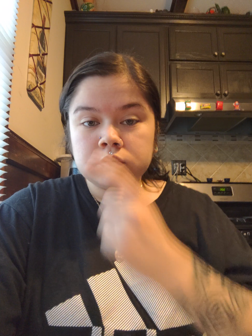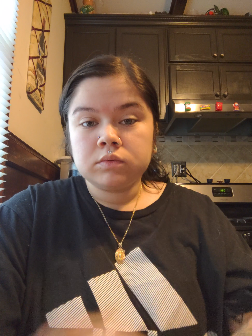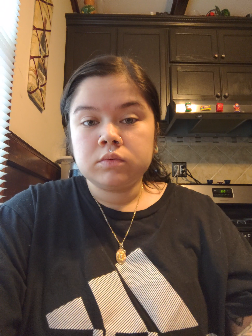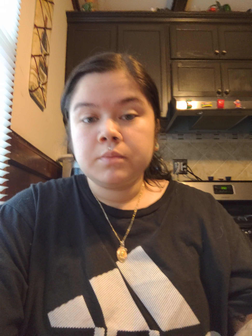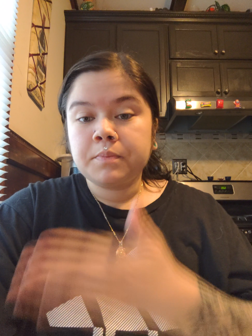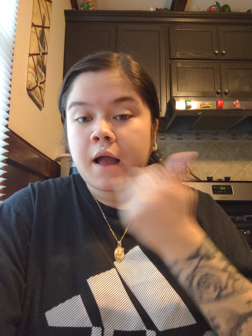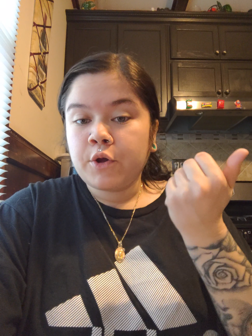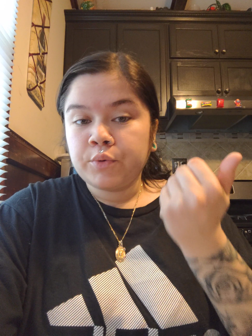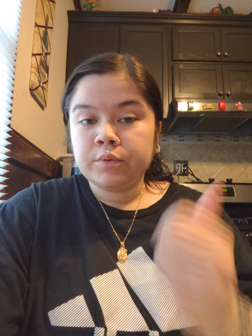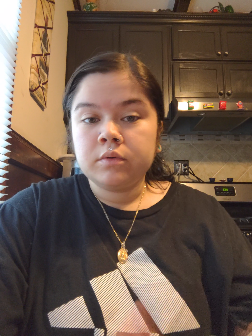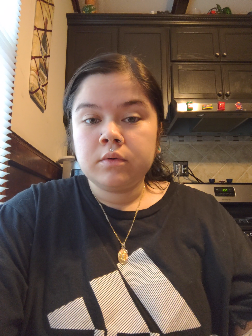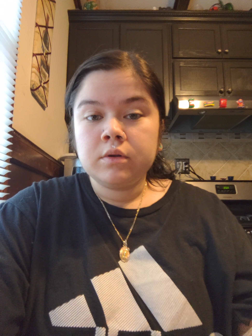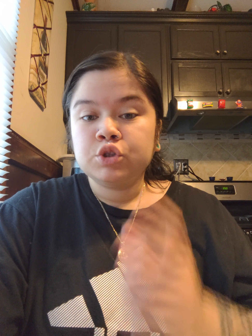better